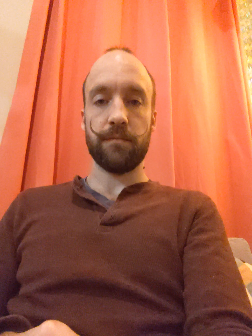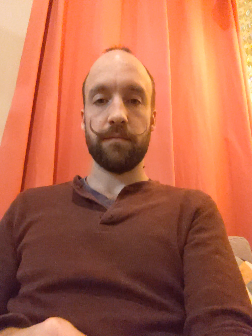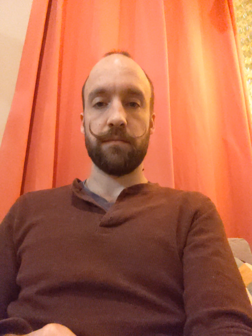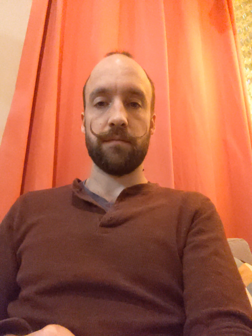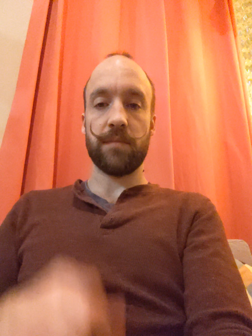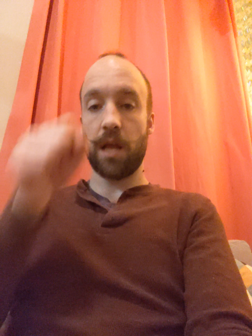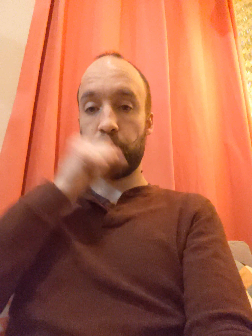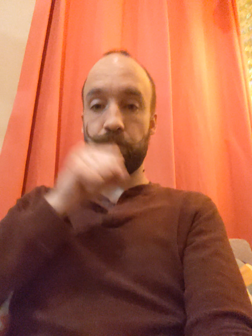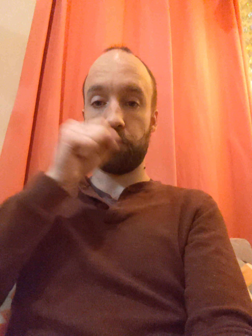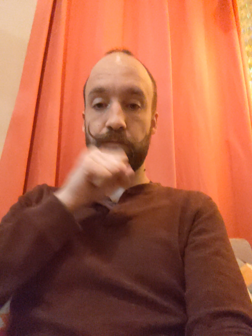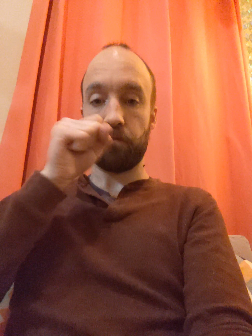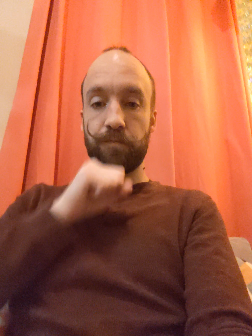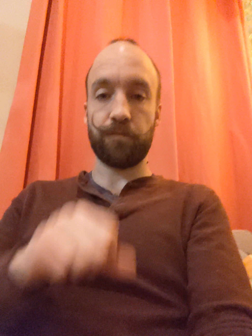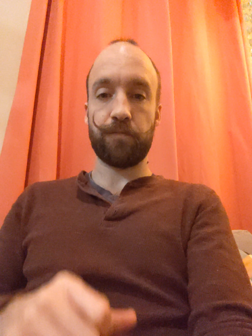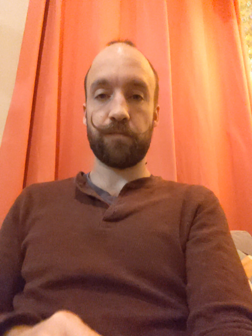ice cream